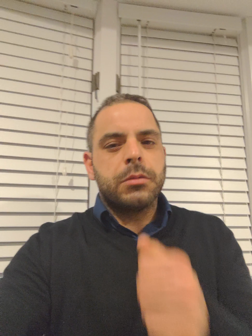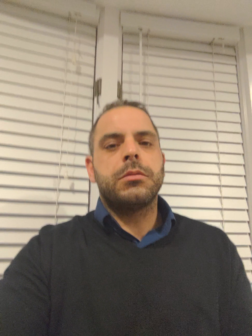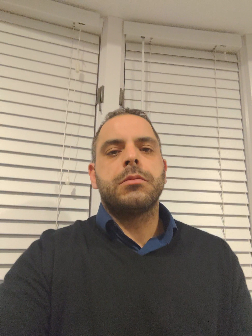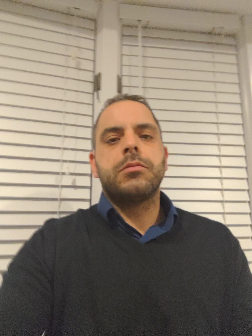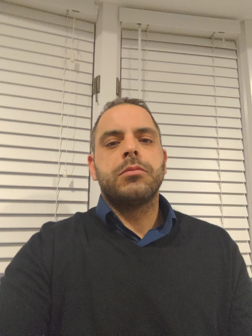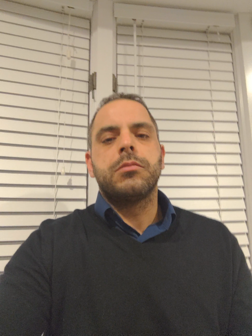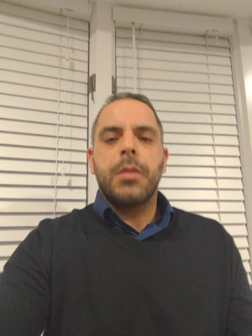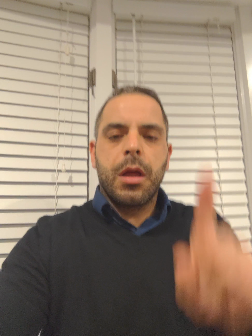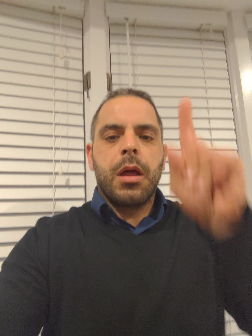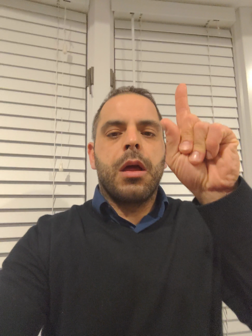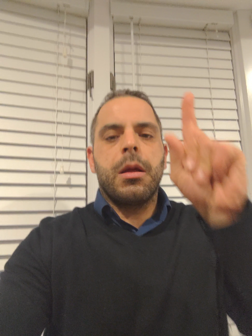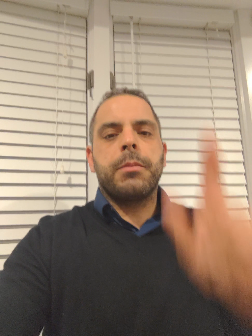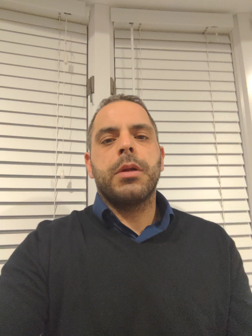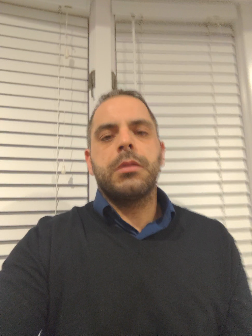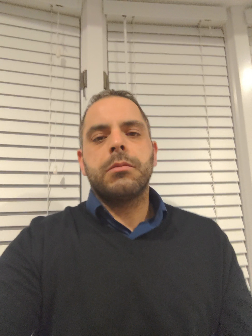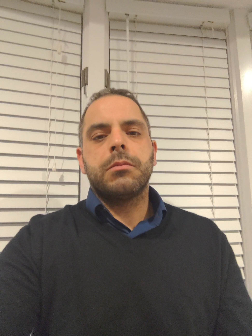up